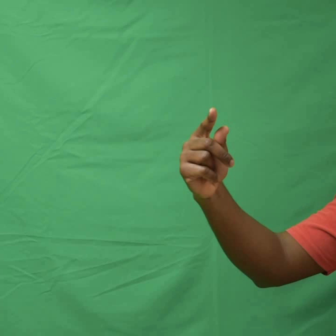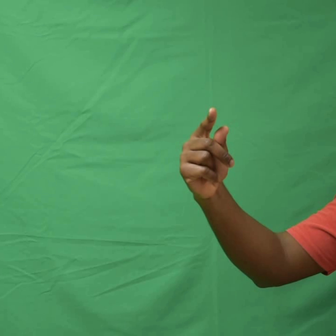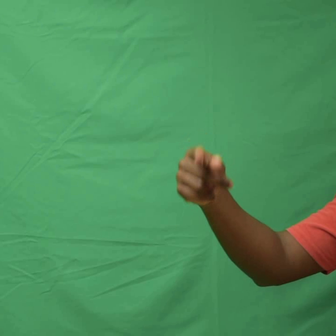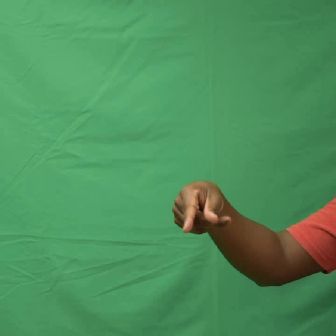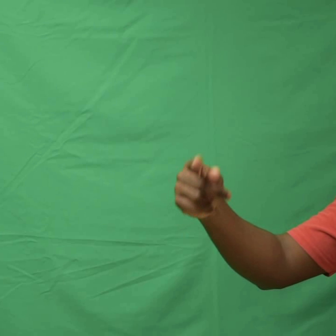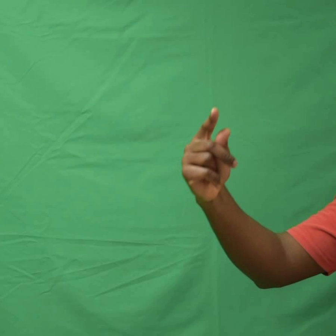K